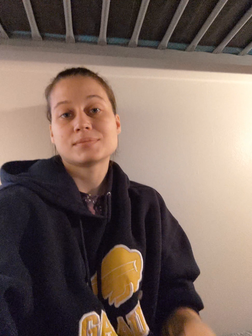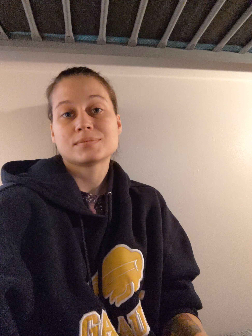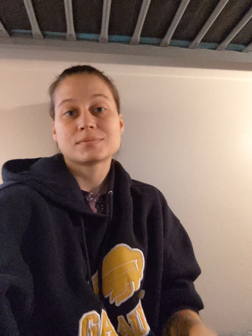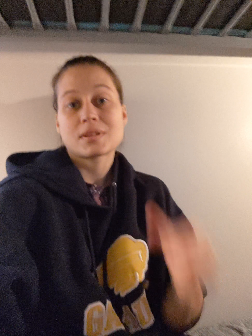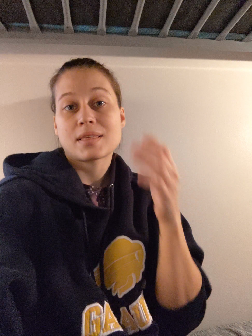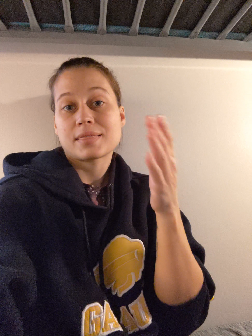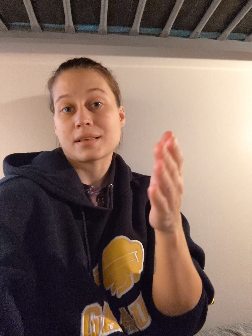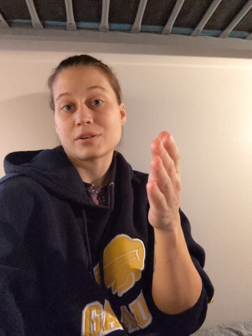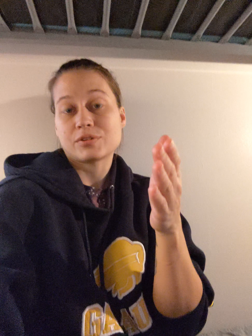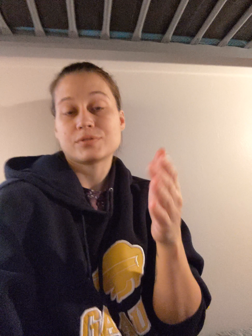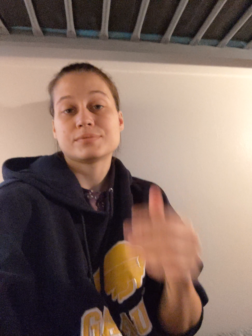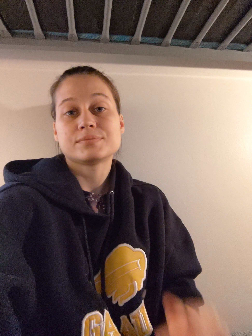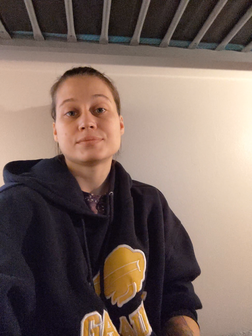there